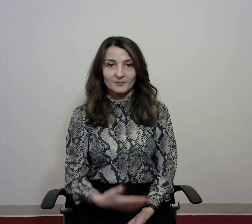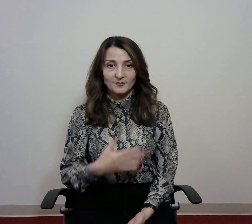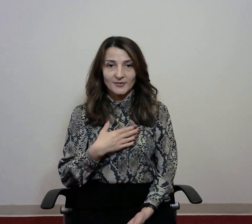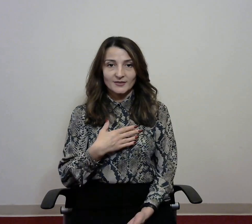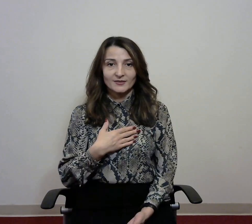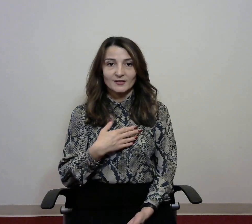mən